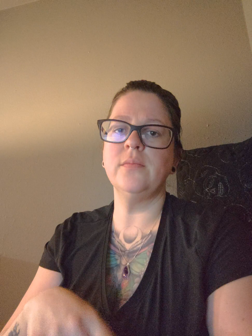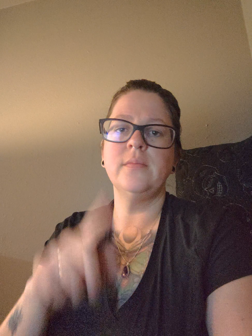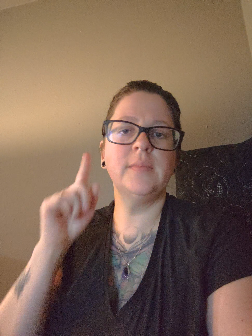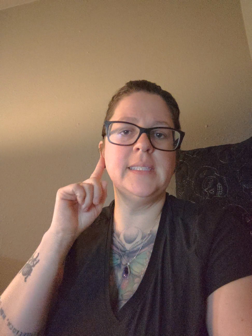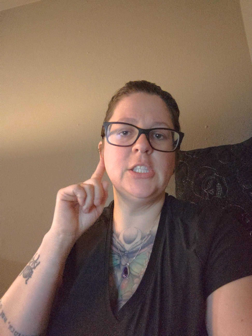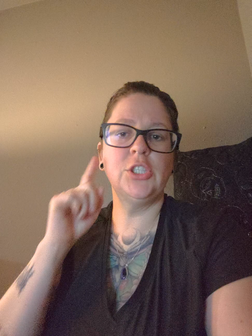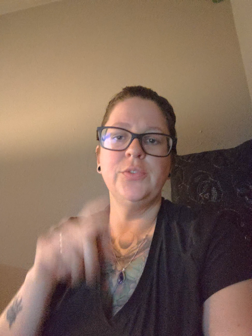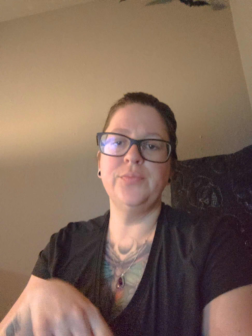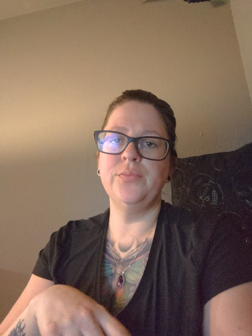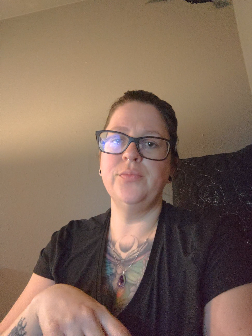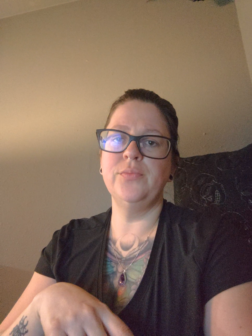hear